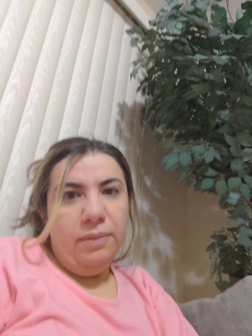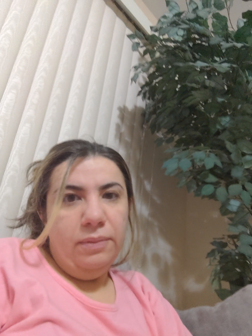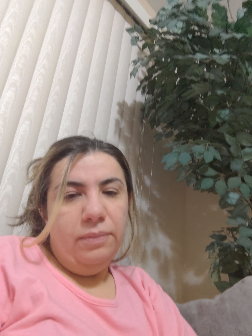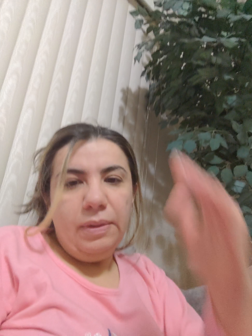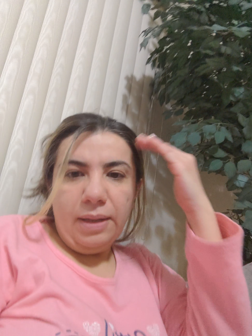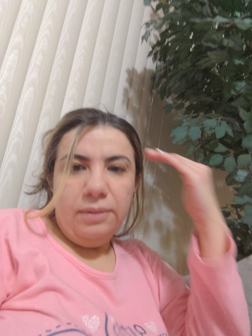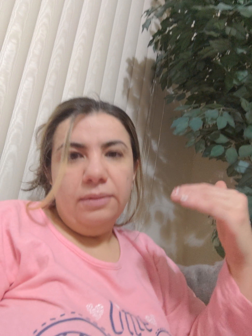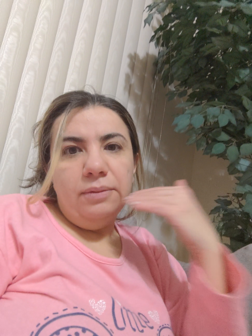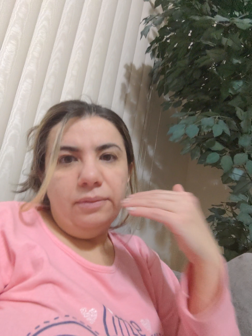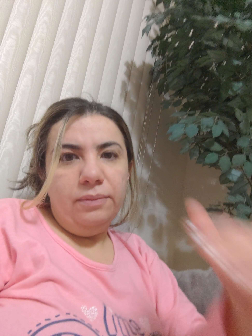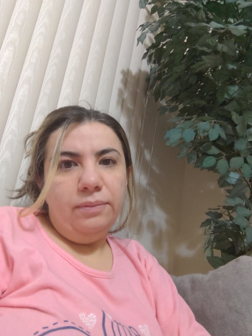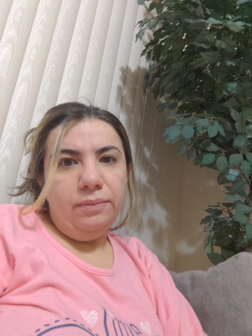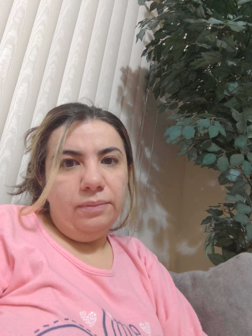head